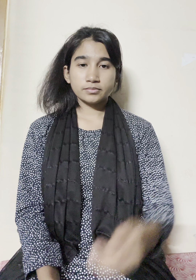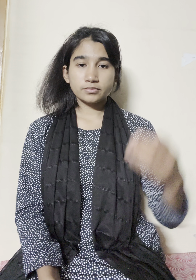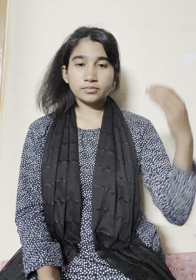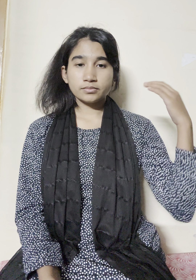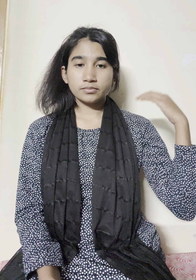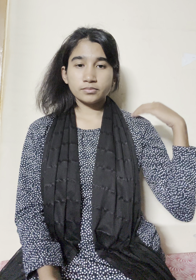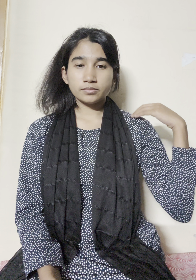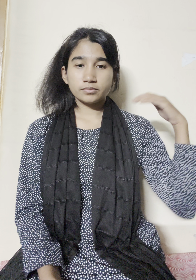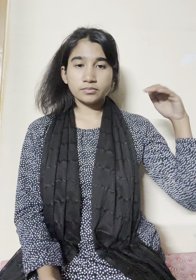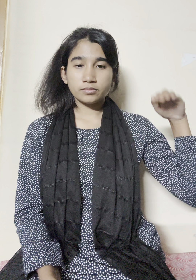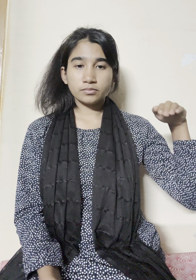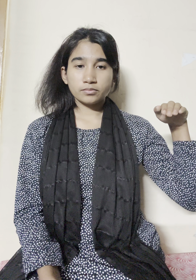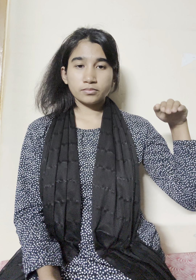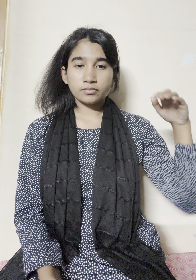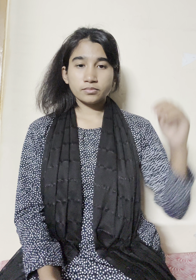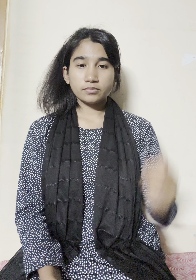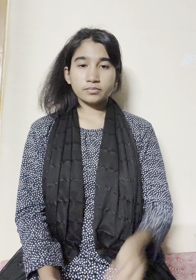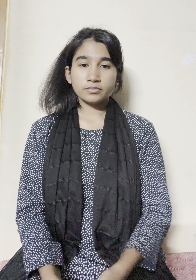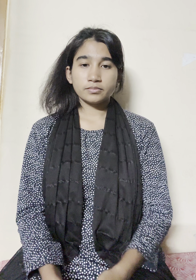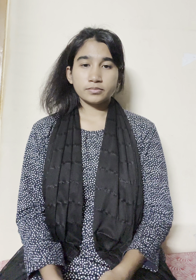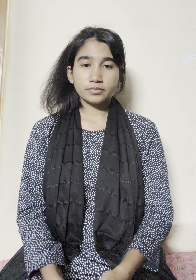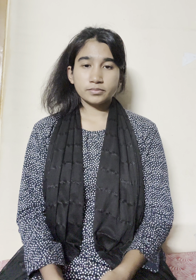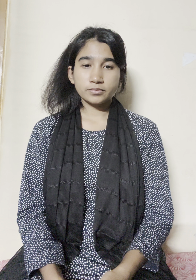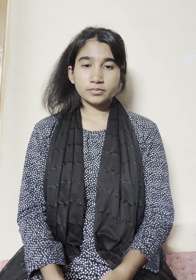ভাই